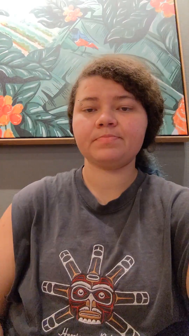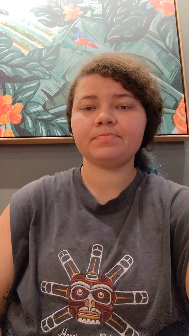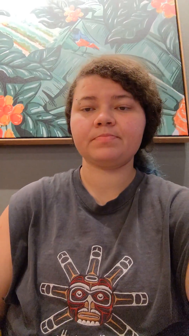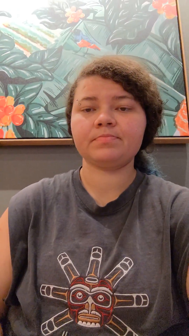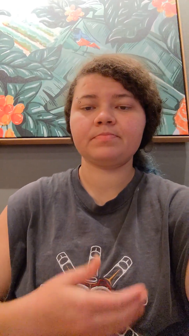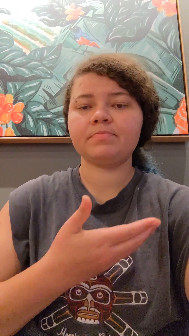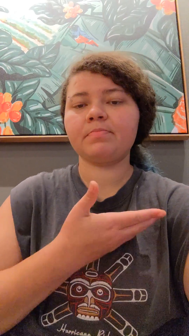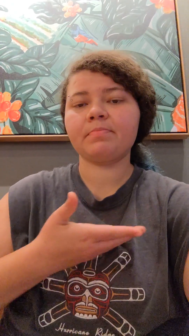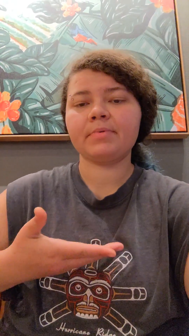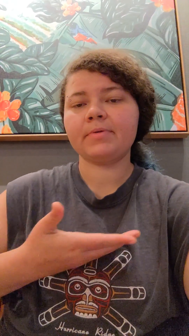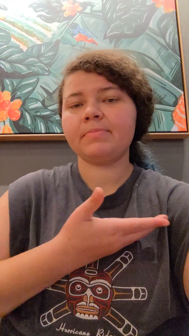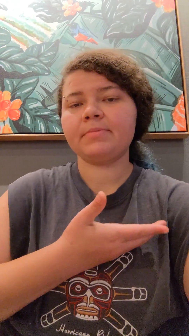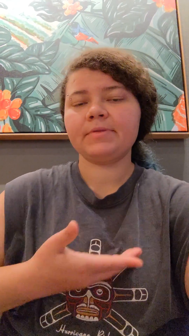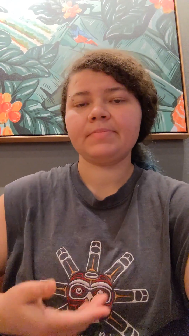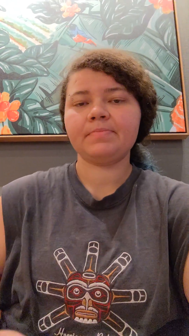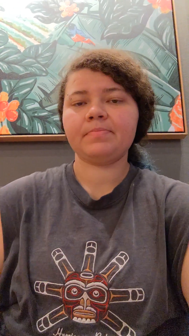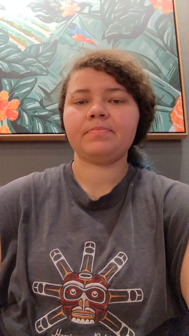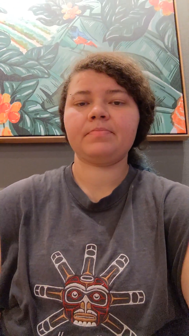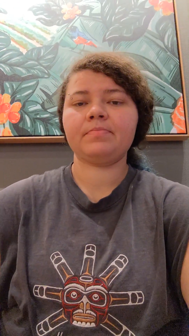baby